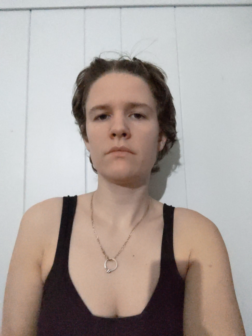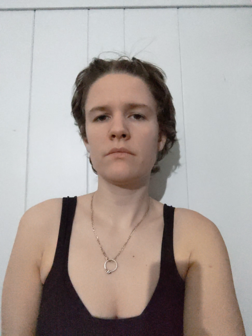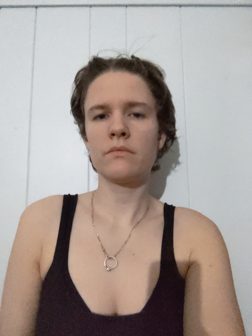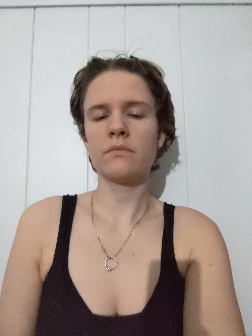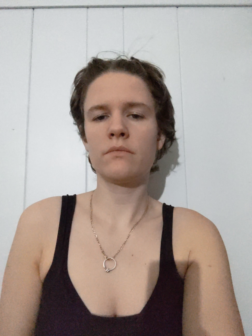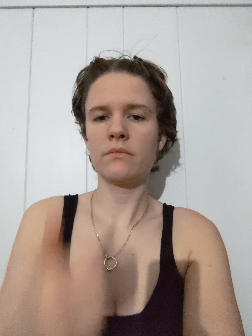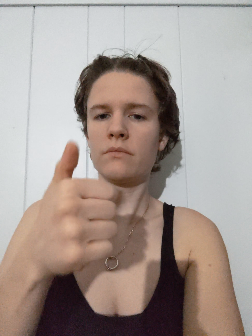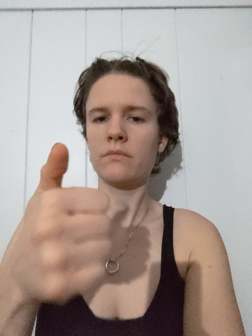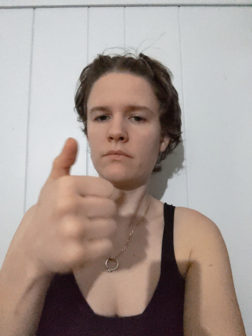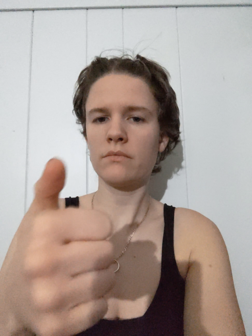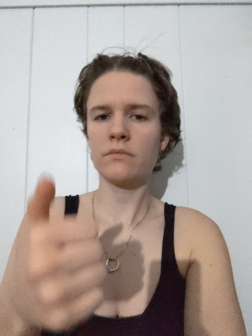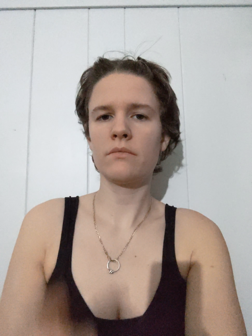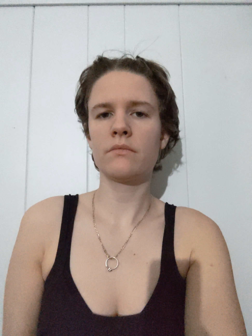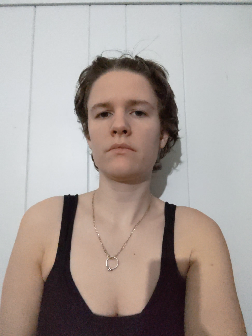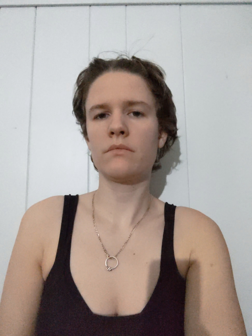yourself